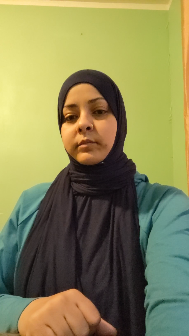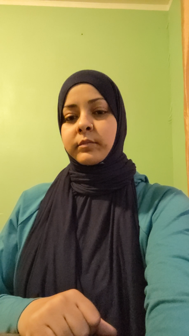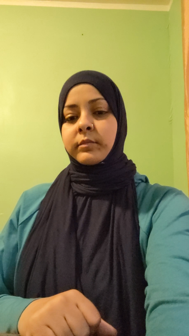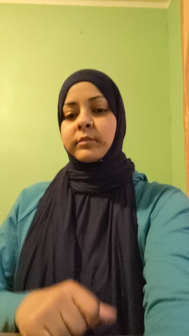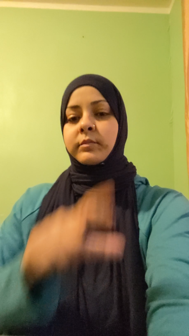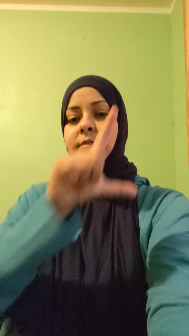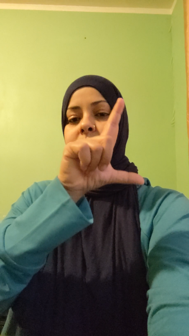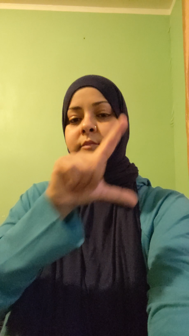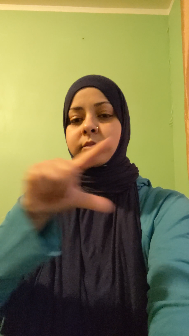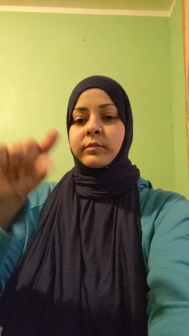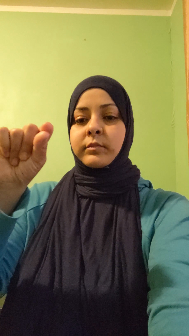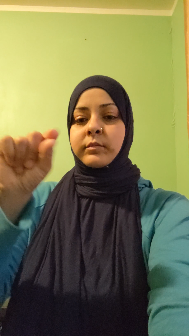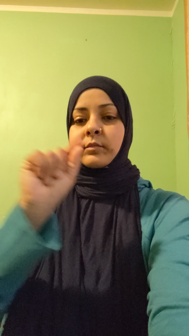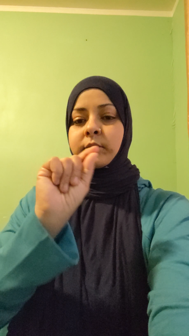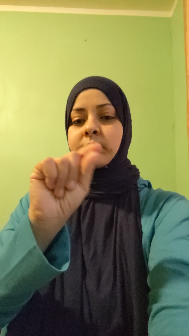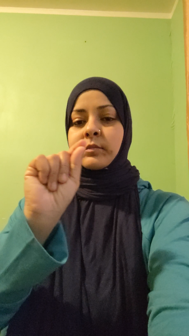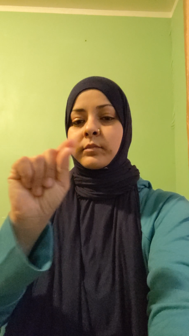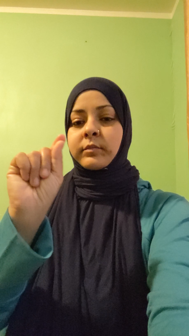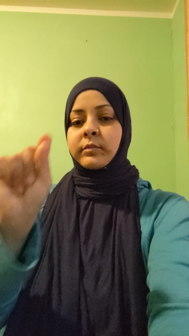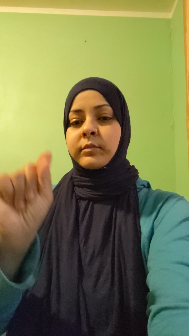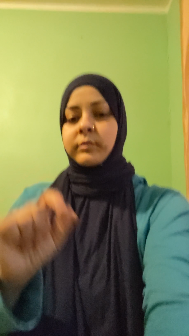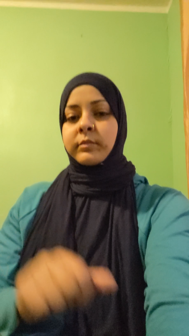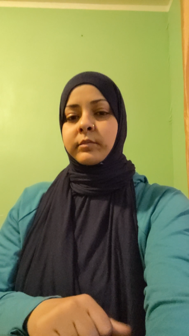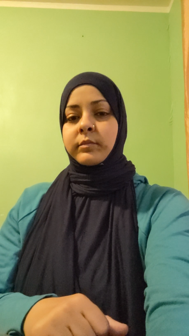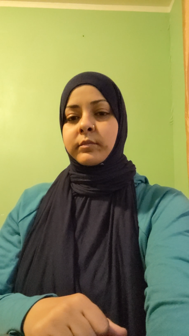peas